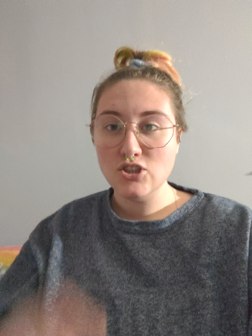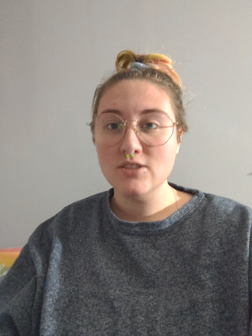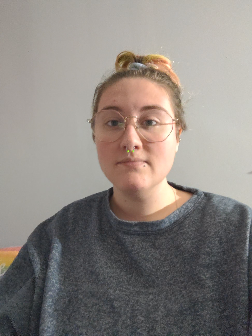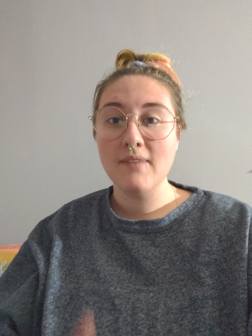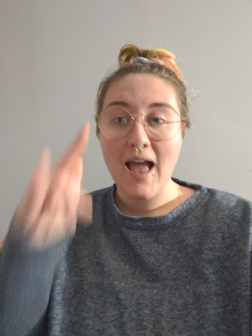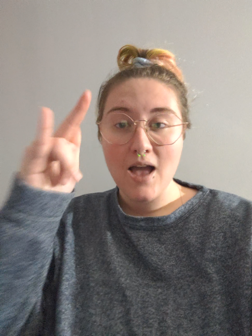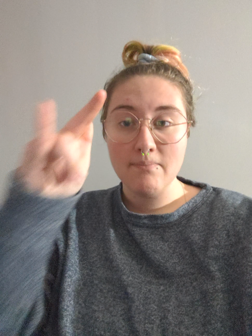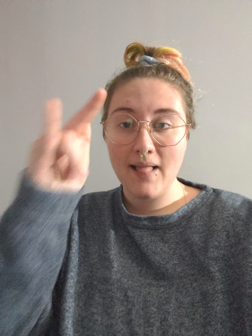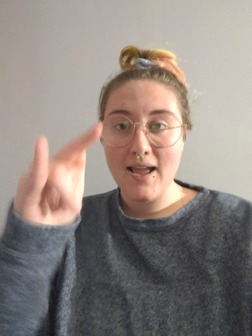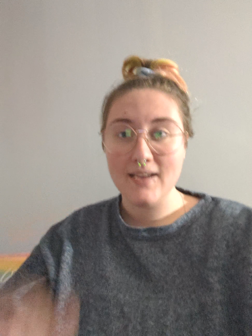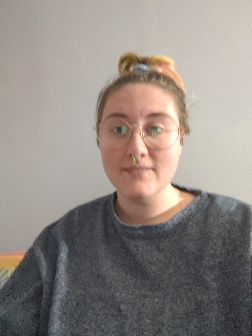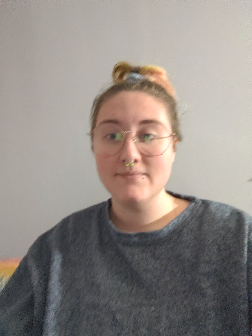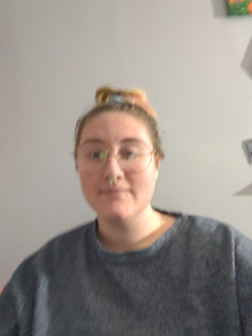airplane